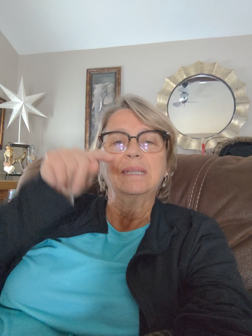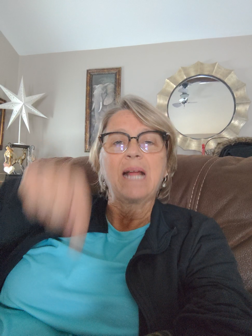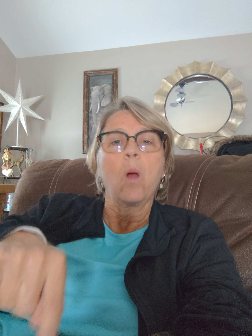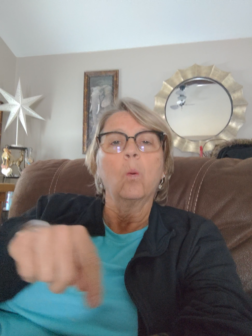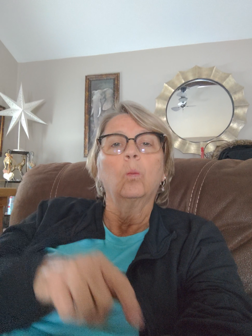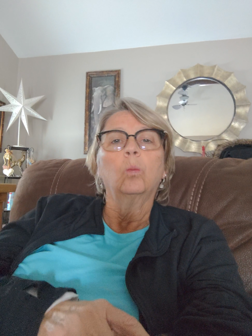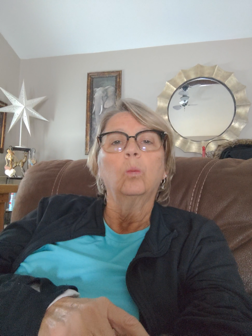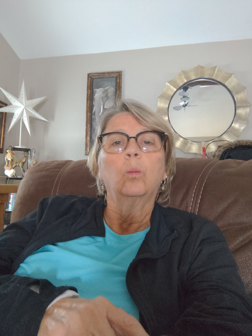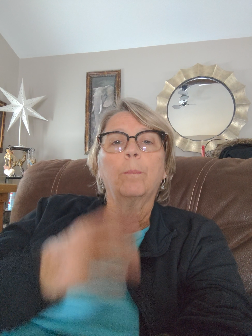down